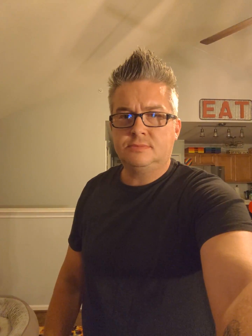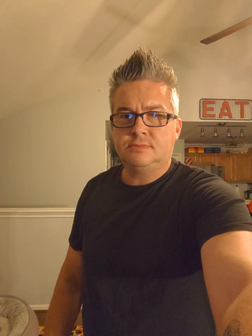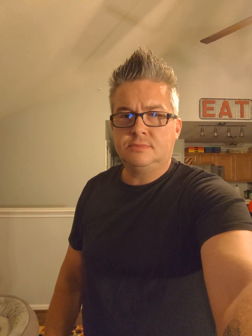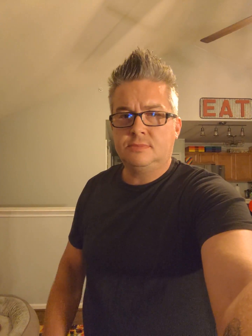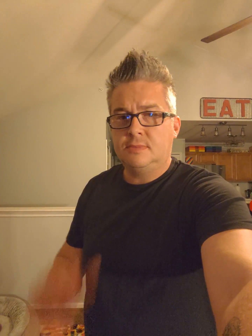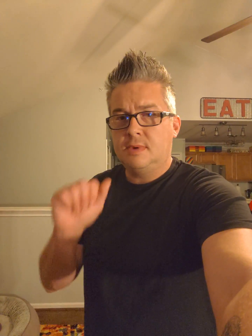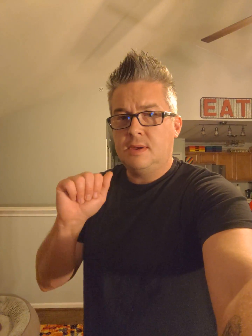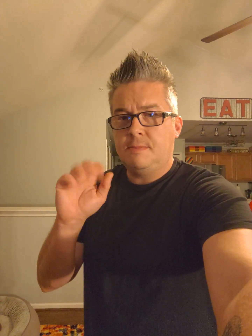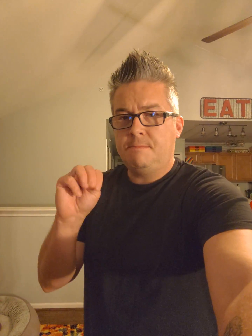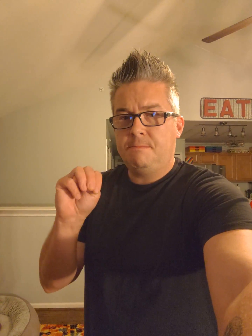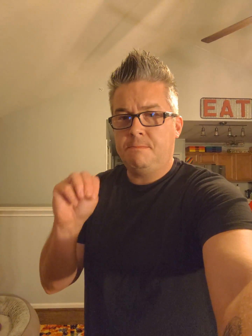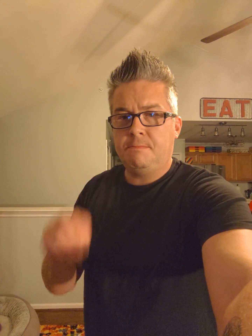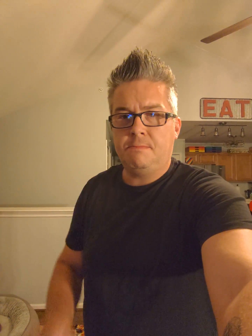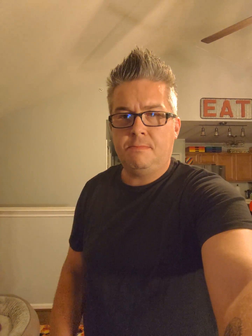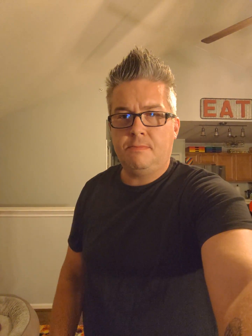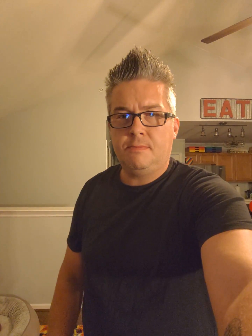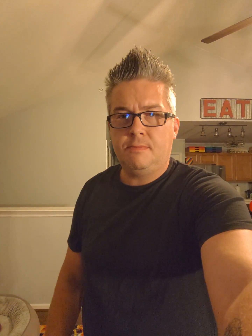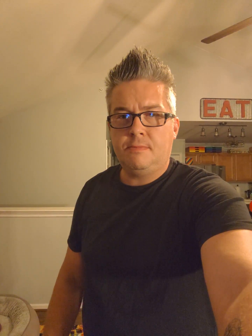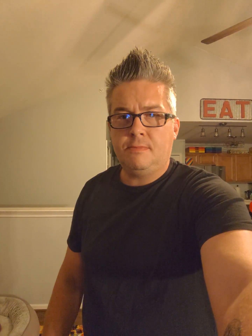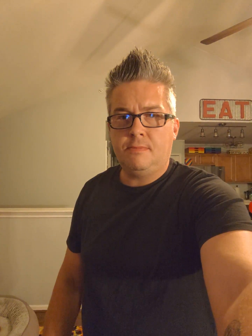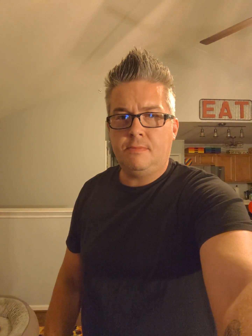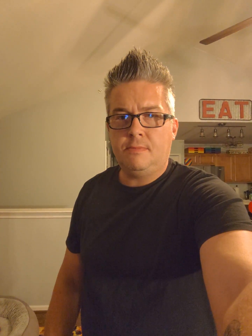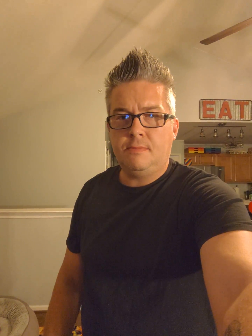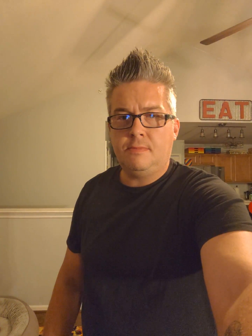am